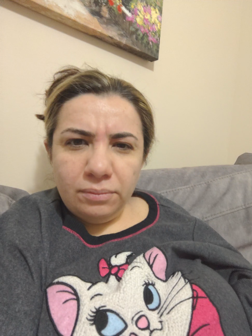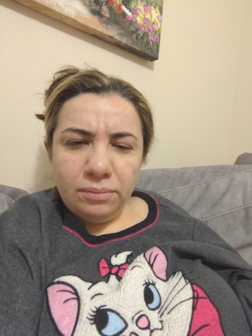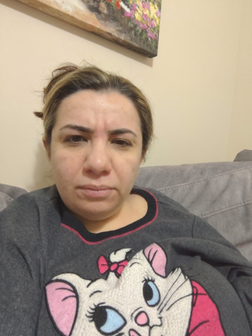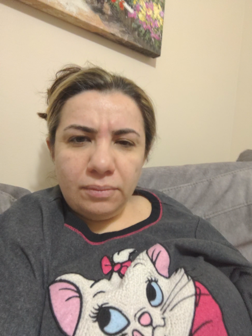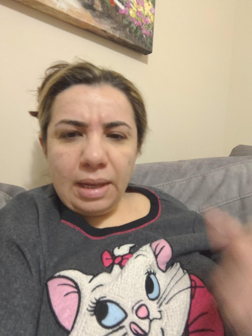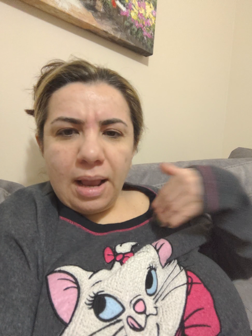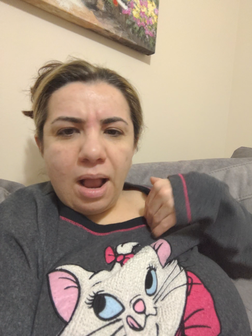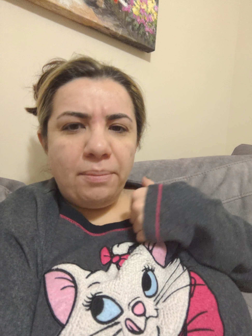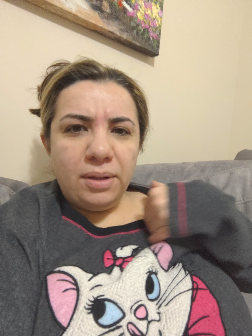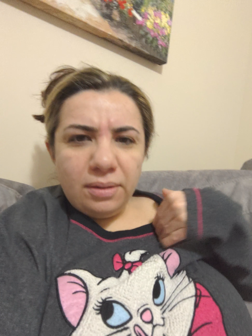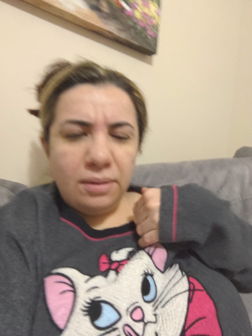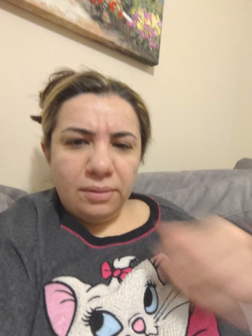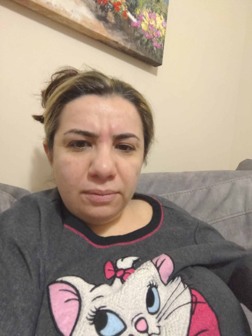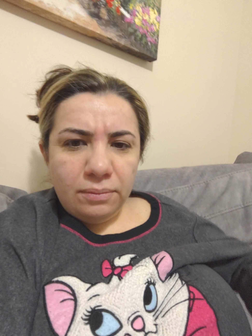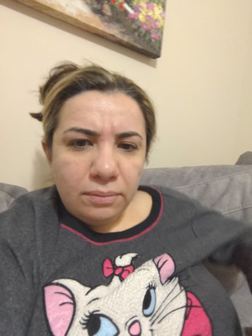animal